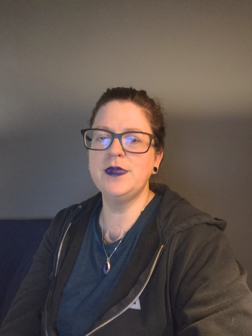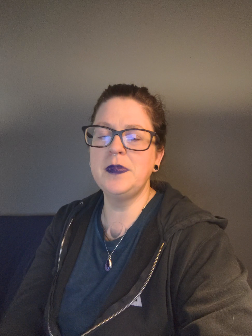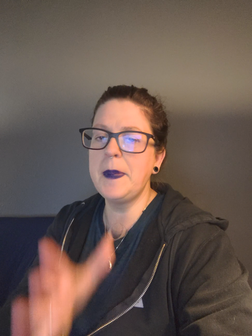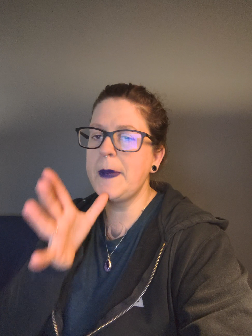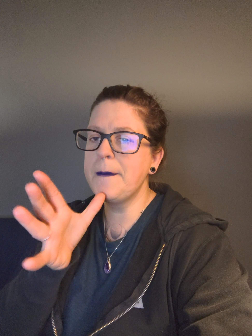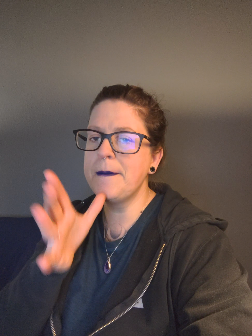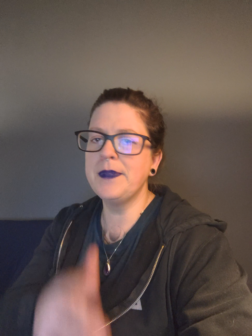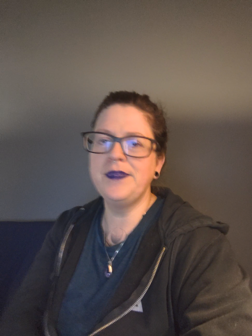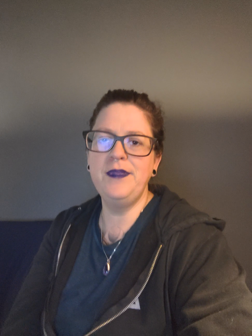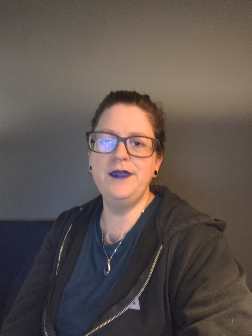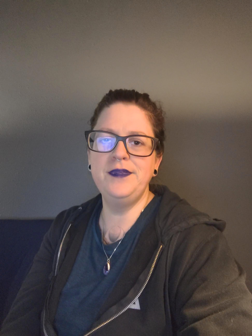mom